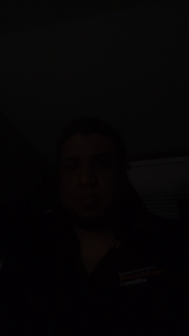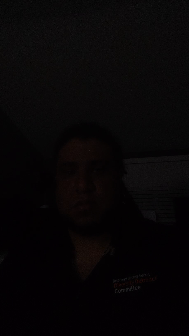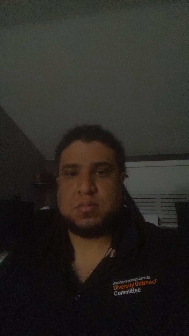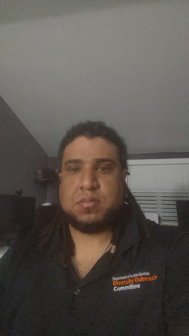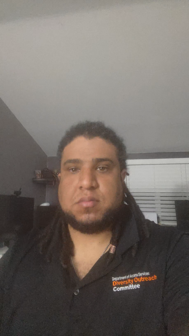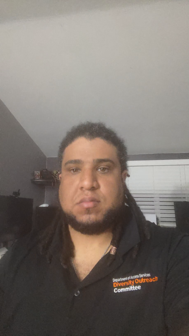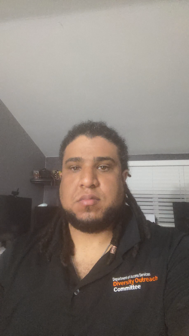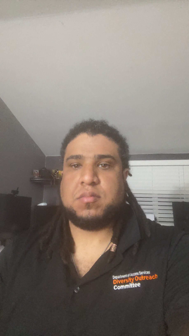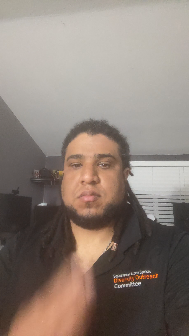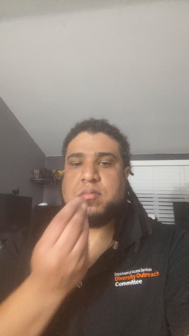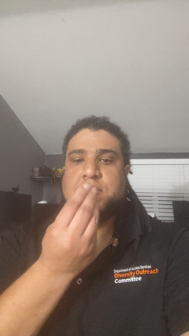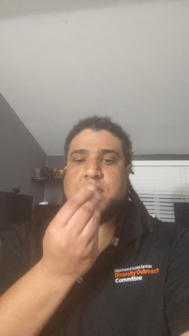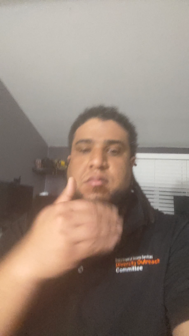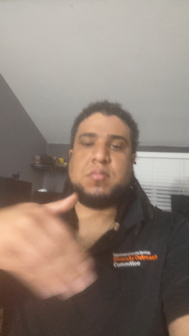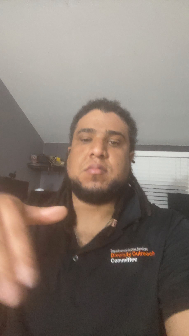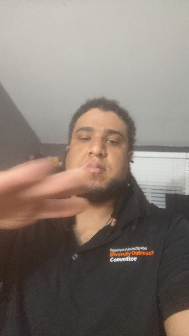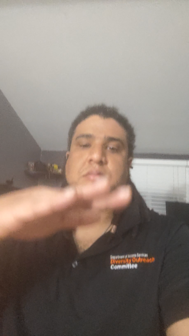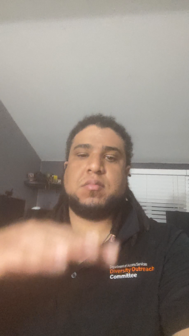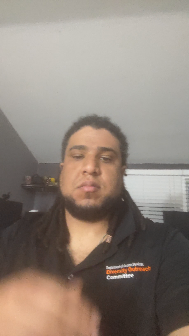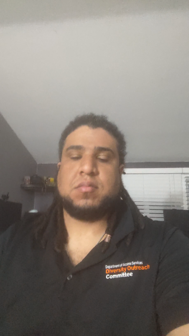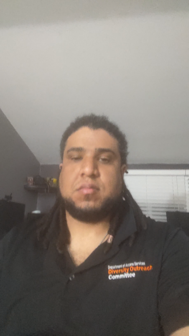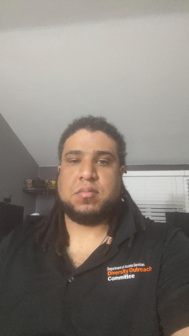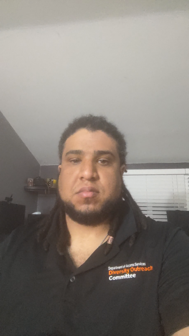garden